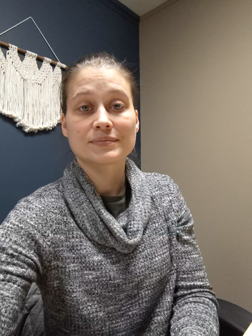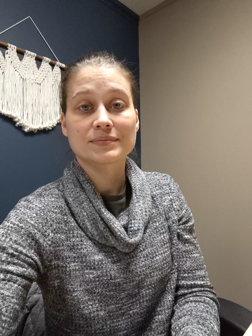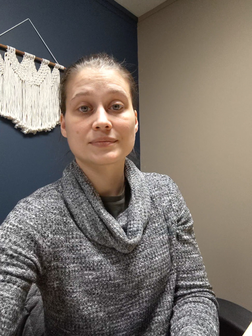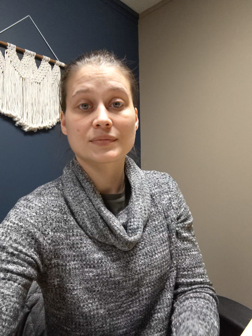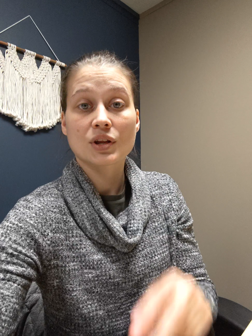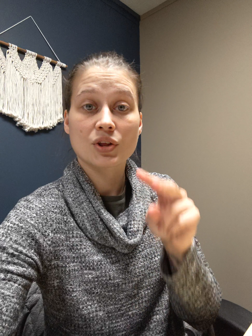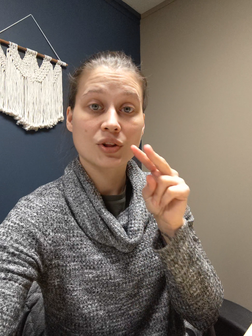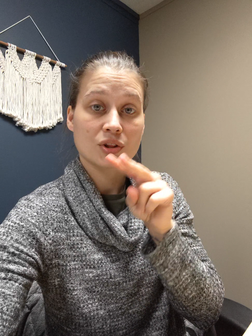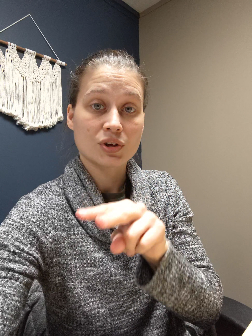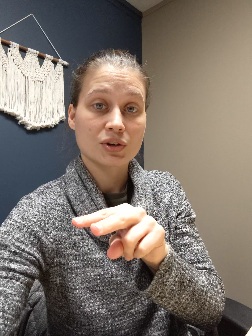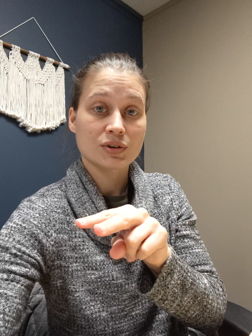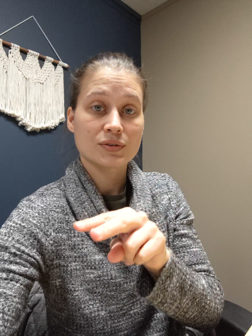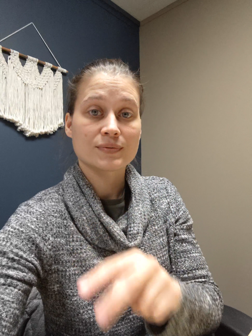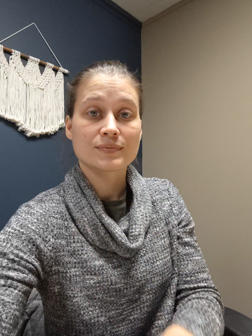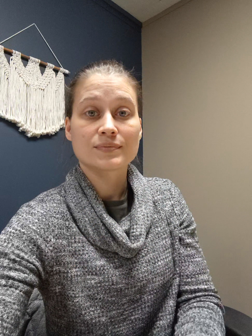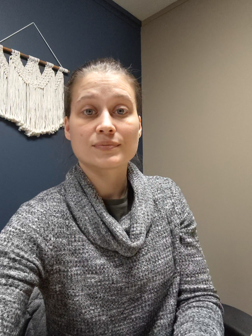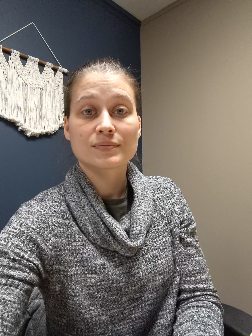look